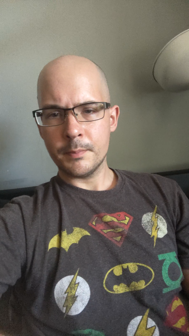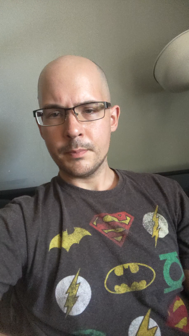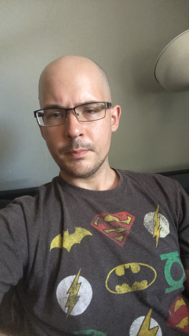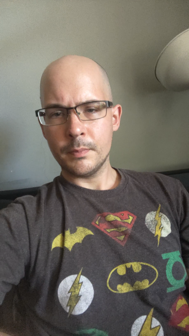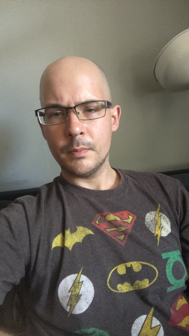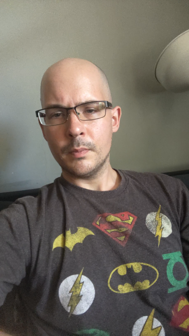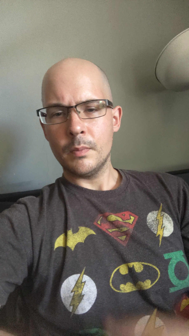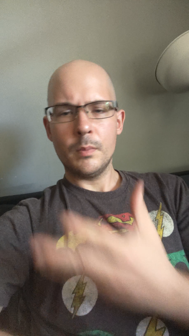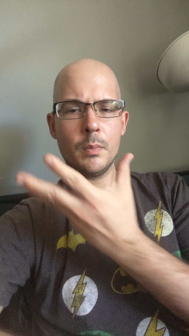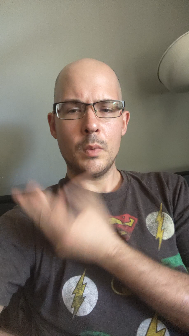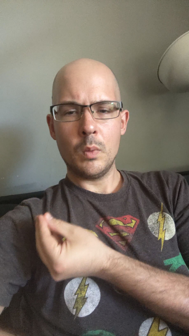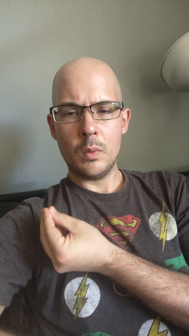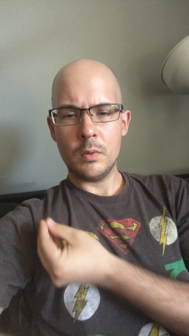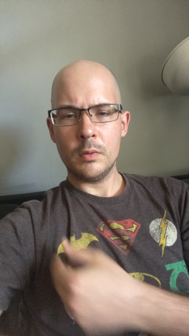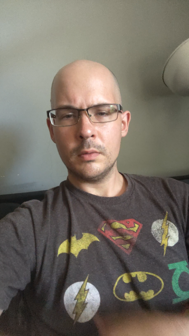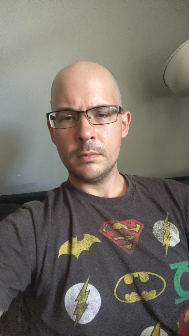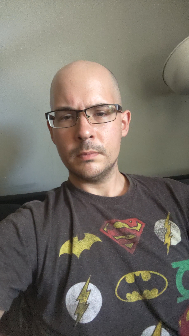poor